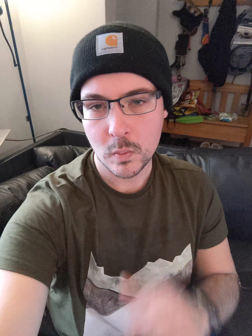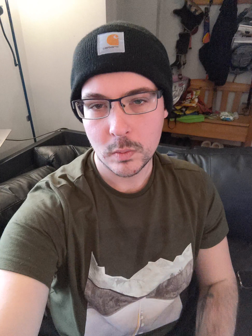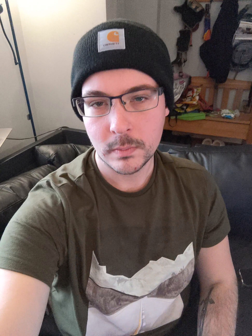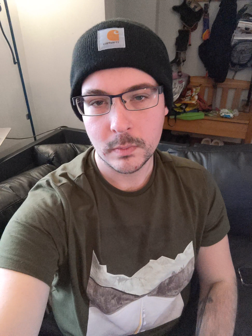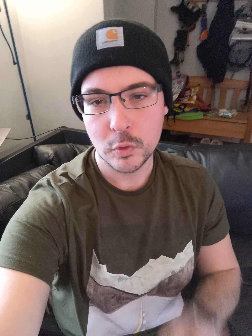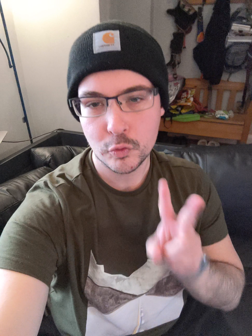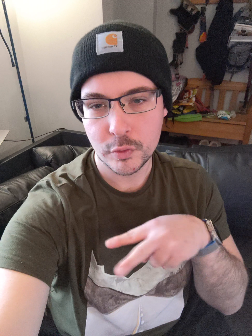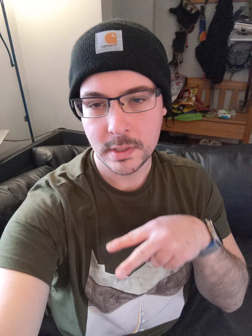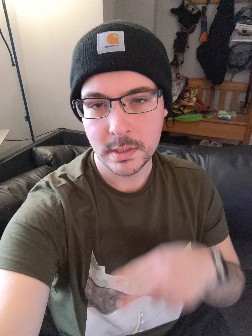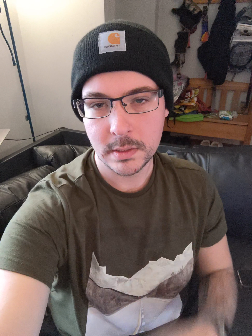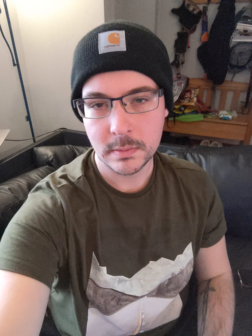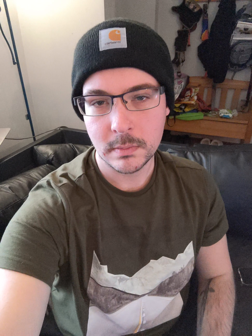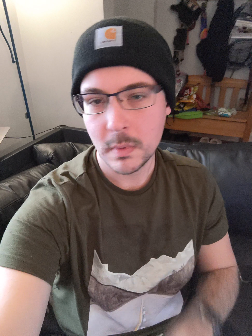read